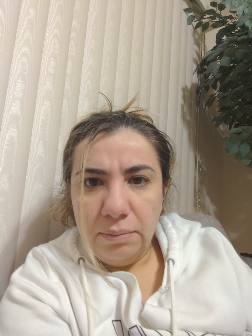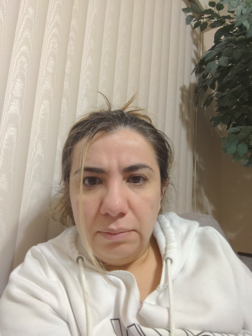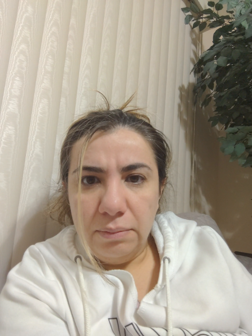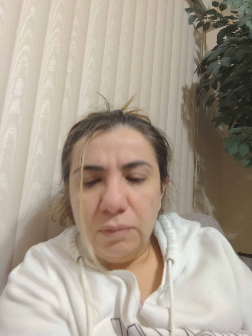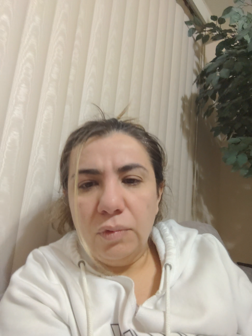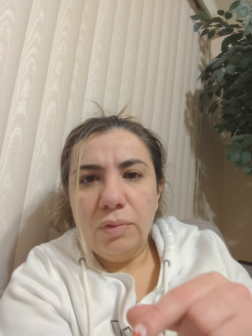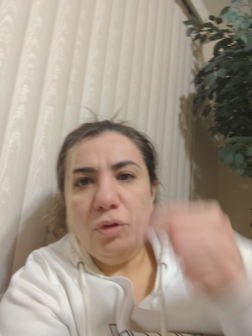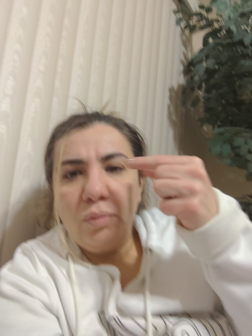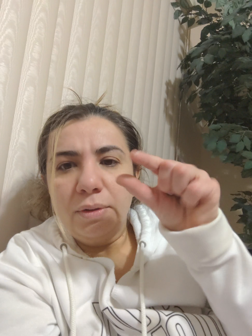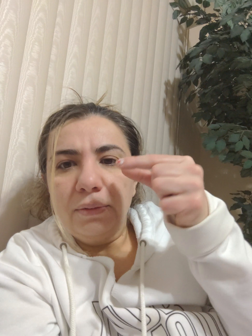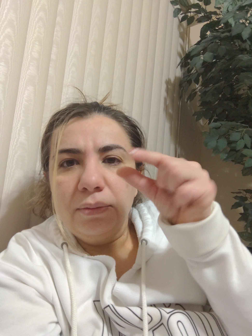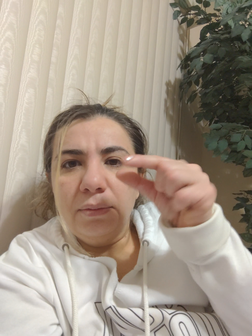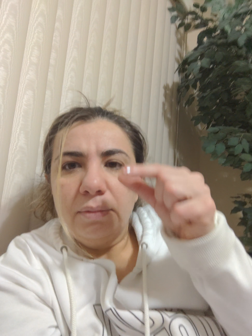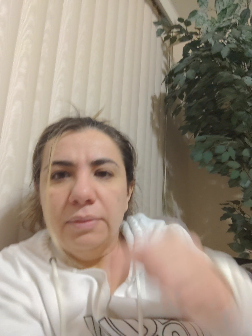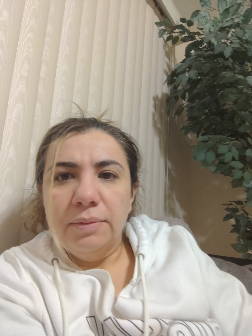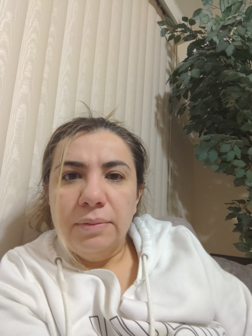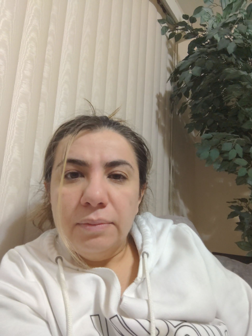green